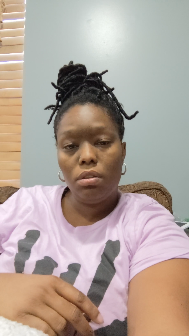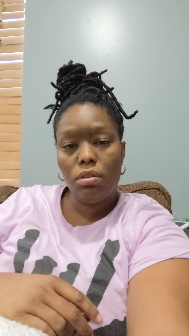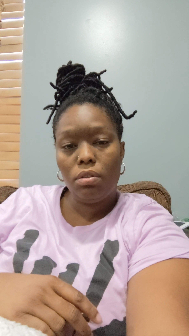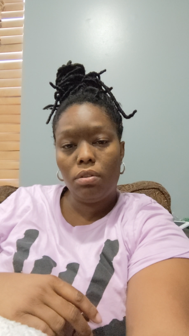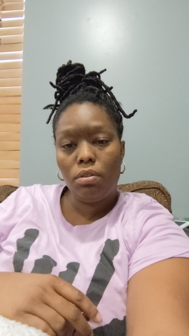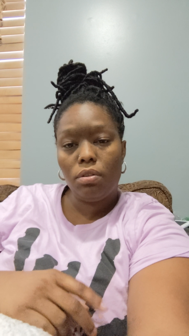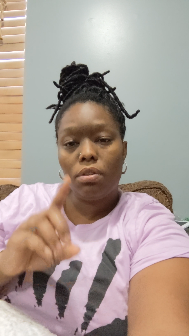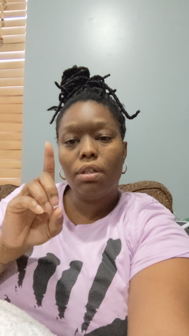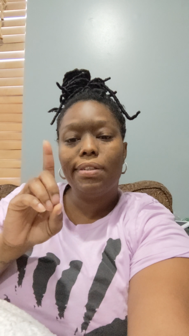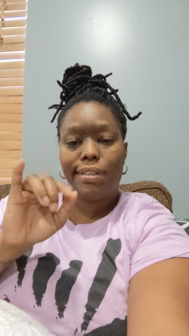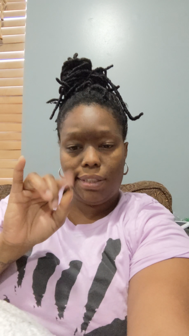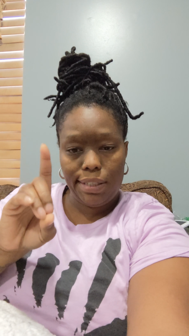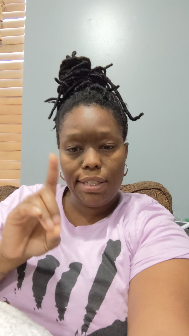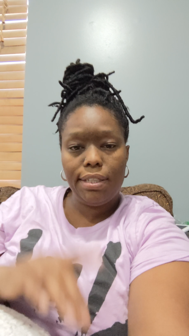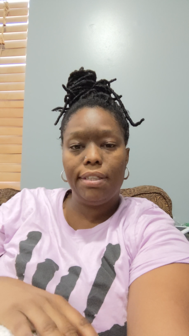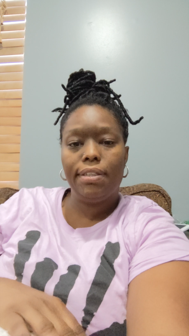did